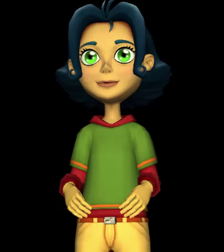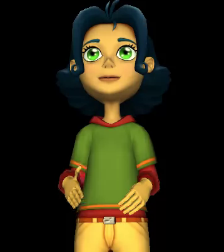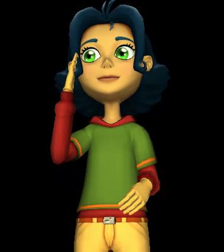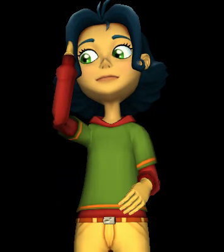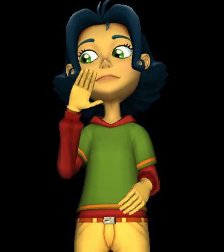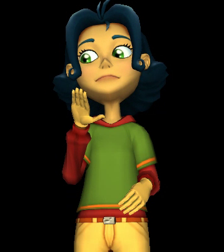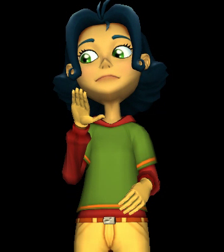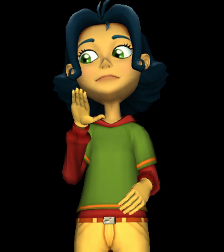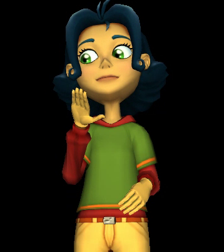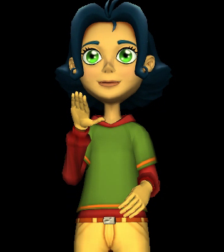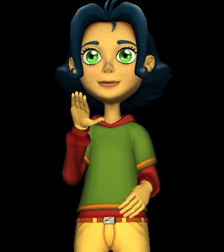لا أعلم